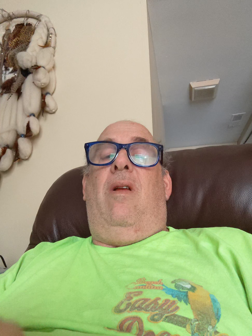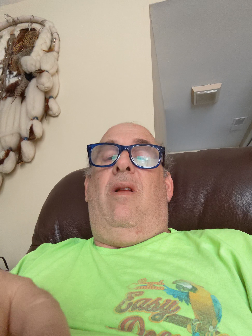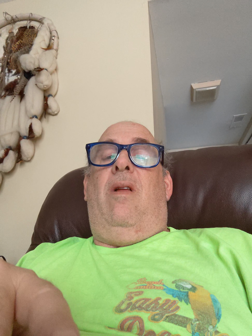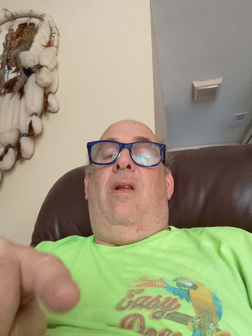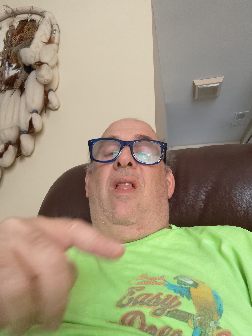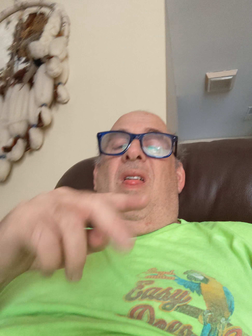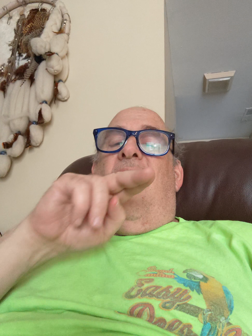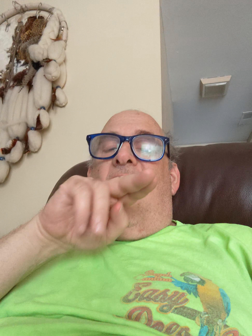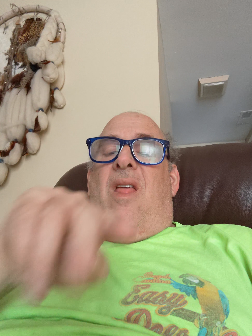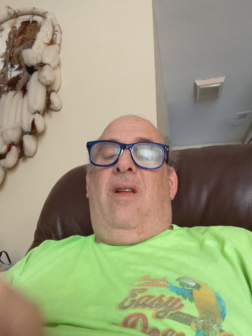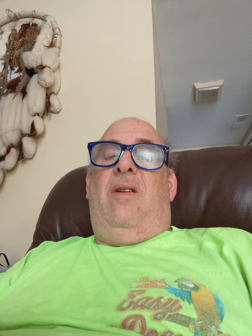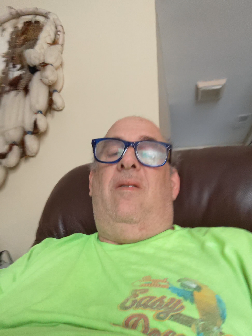tongue